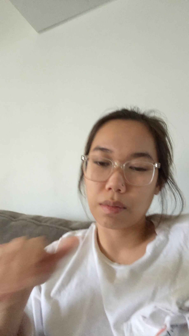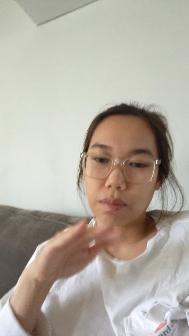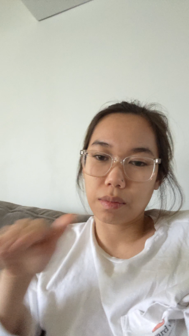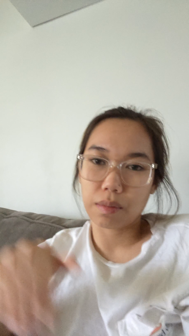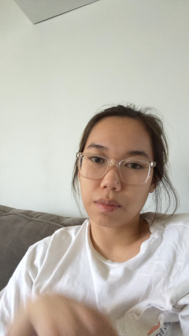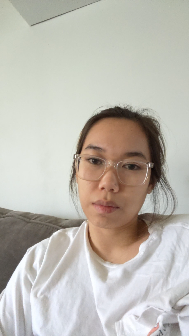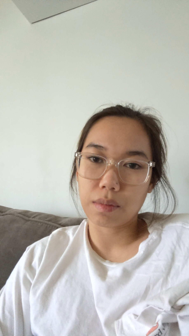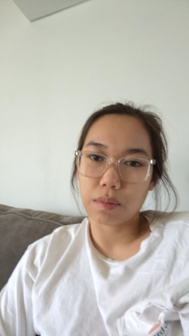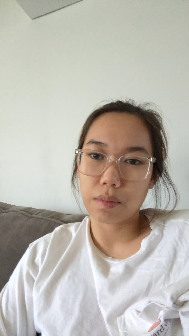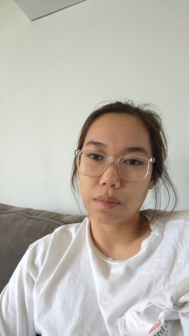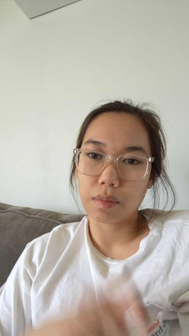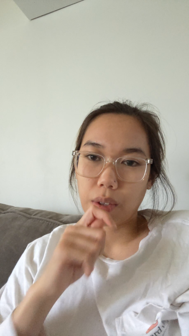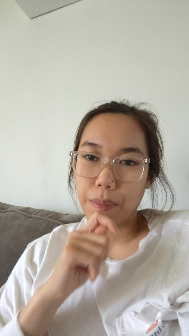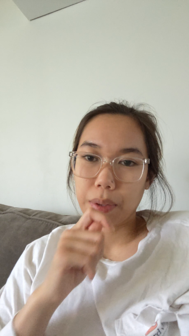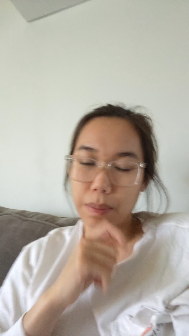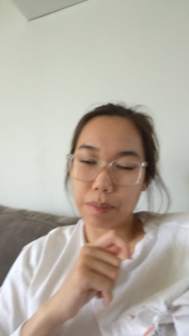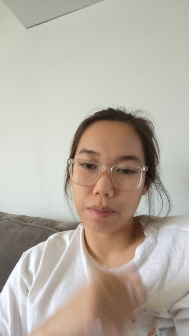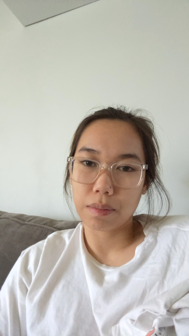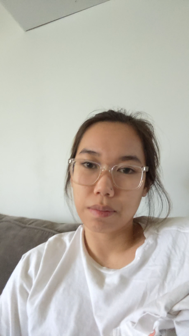popsicle